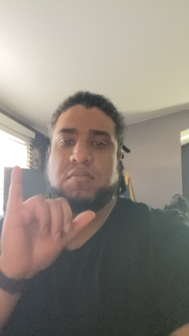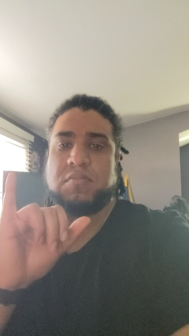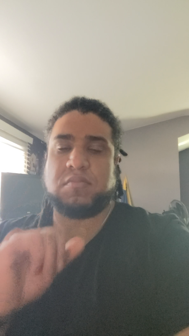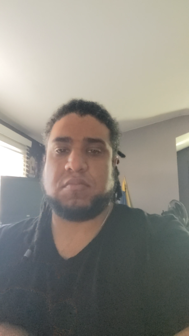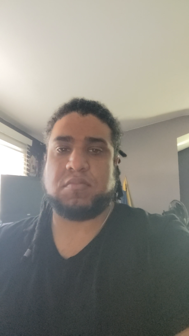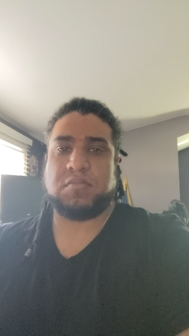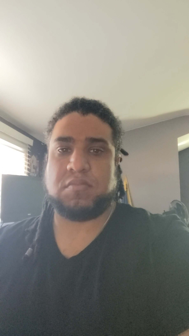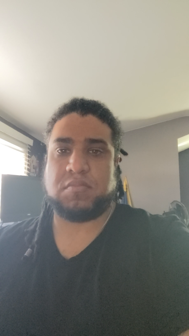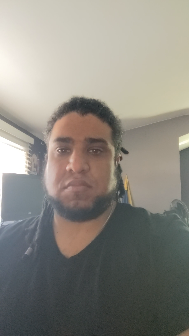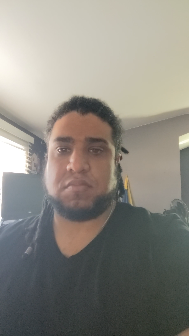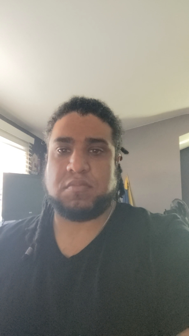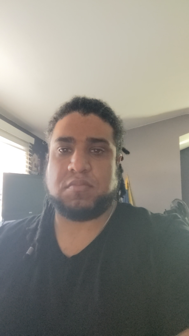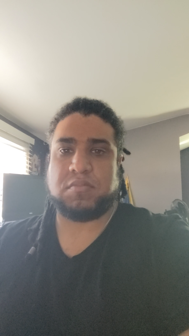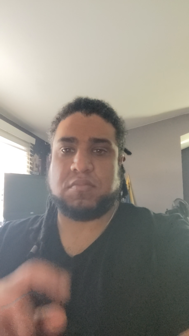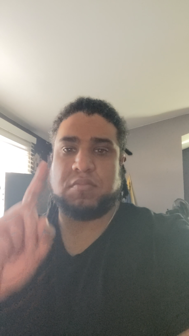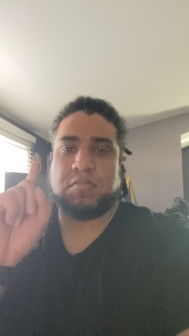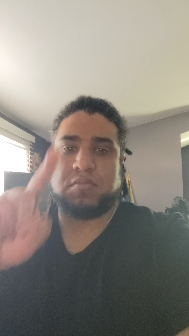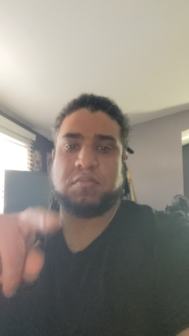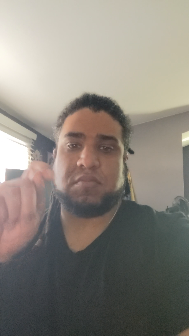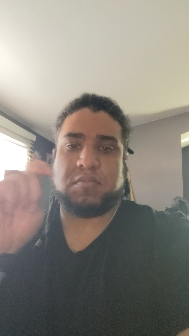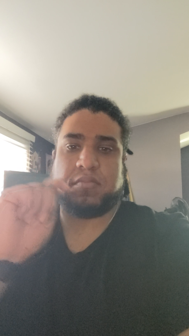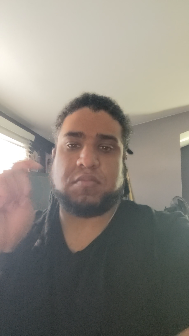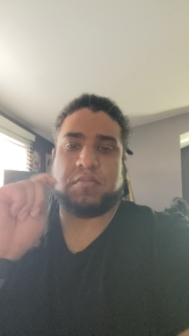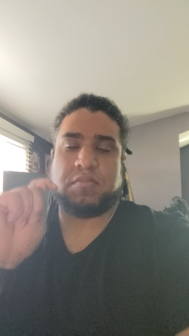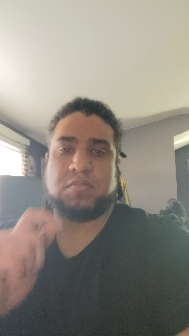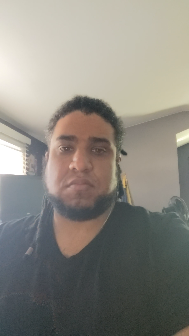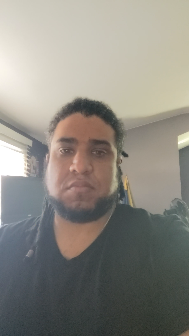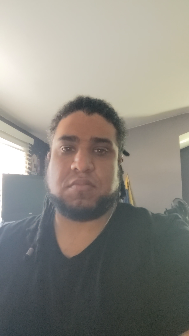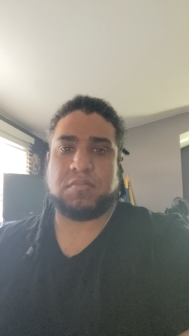go potty